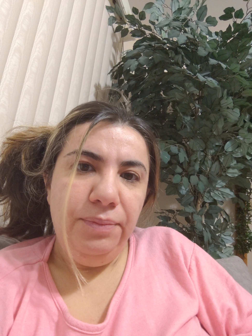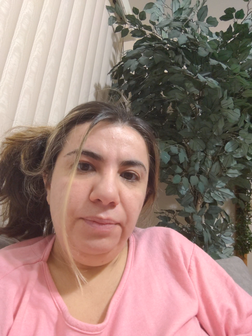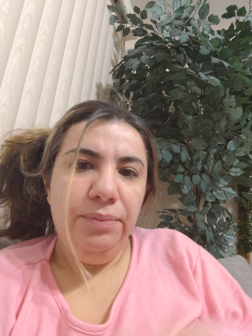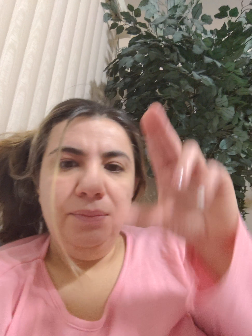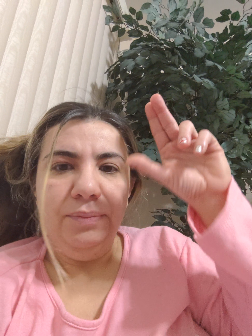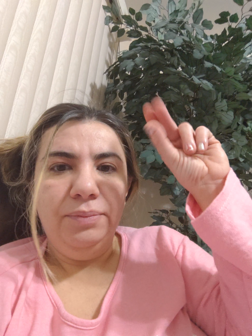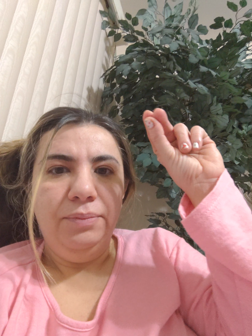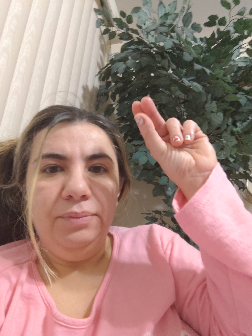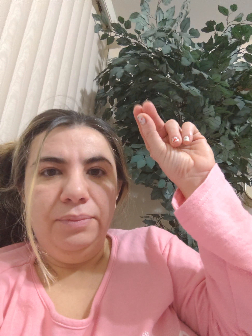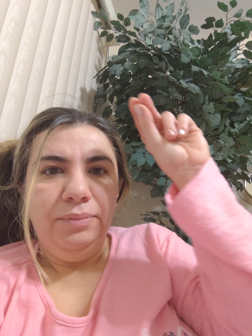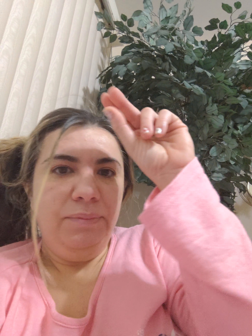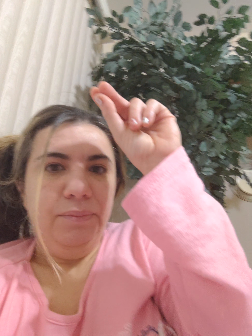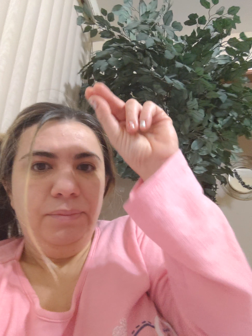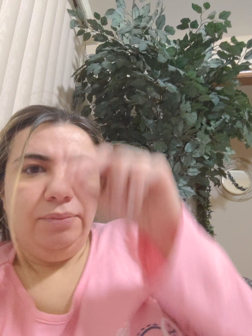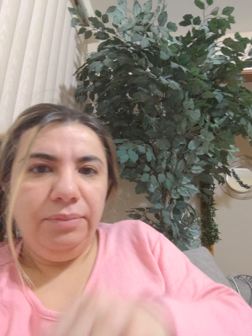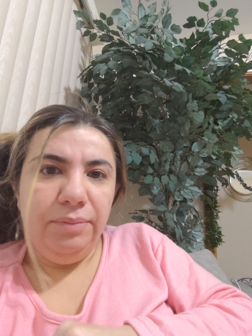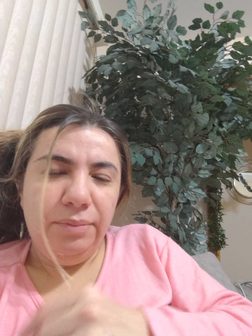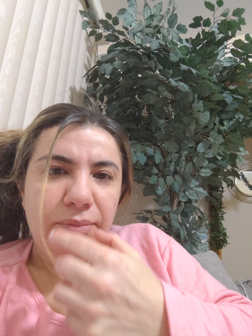goose